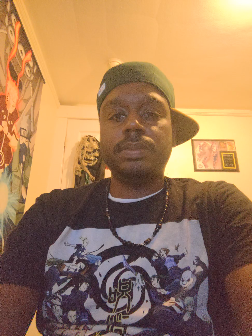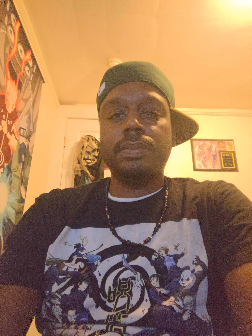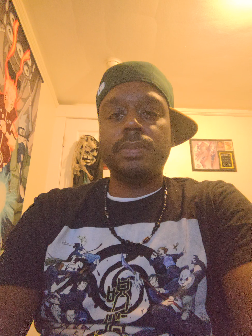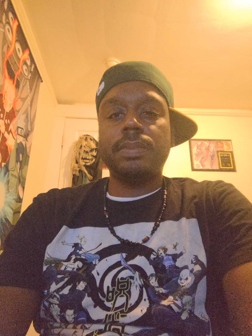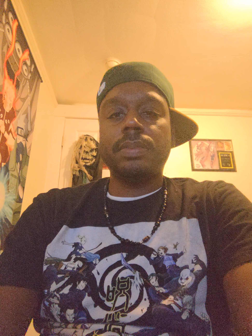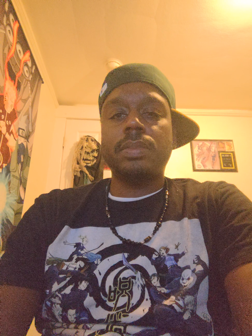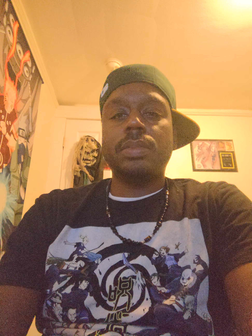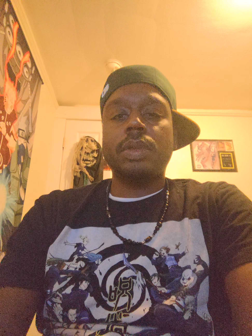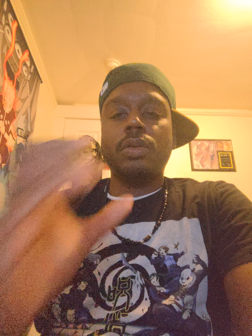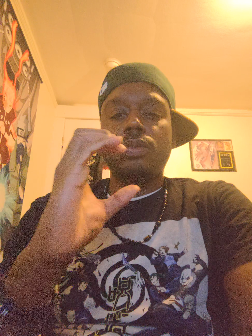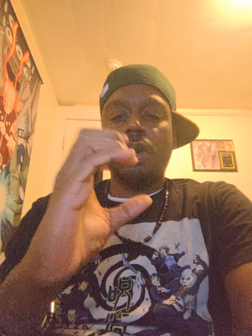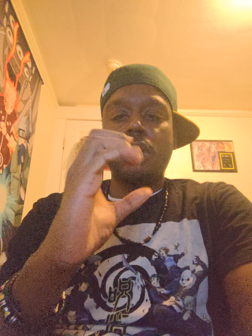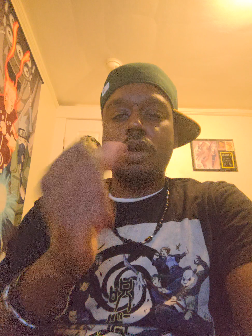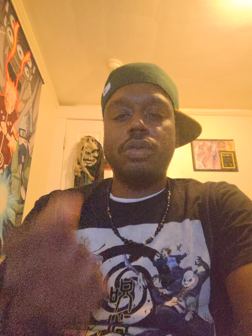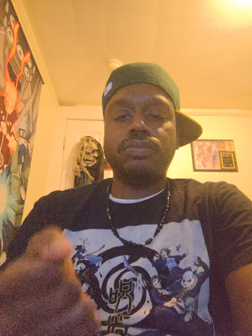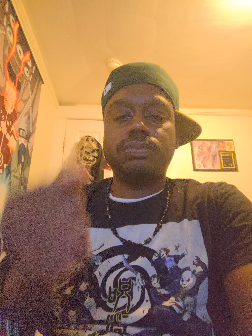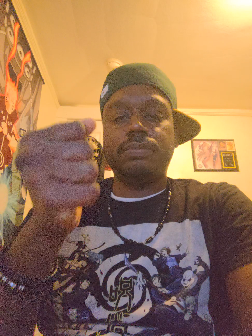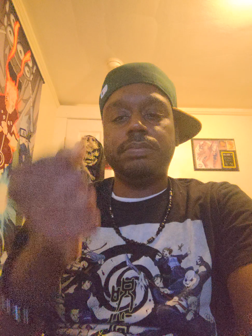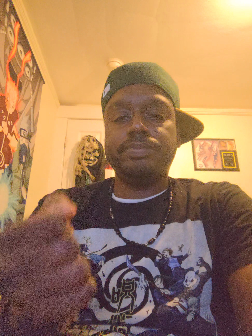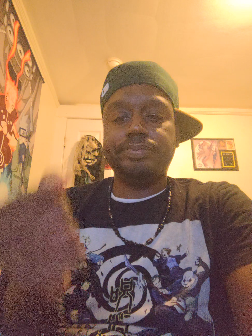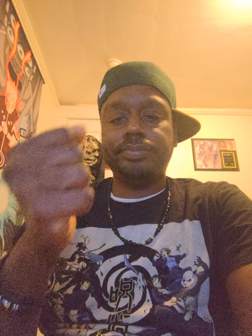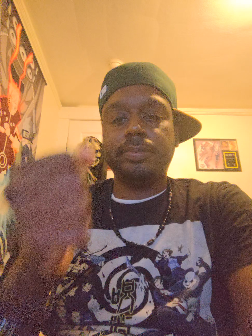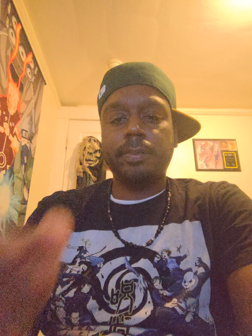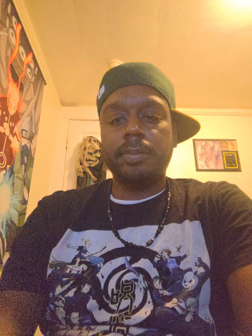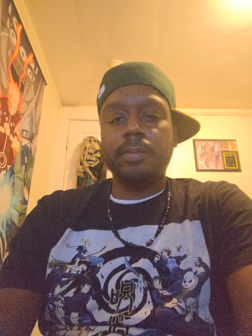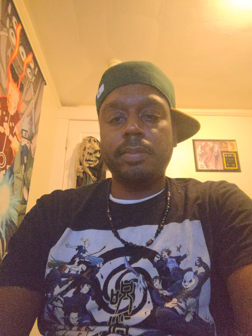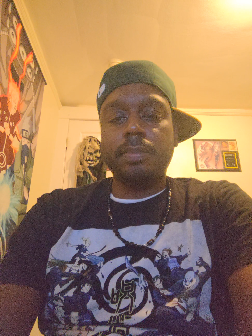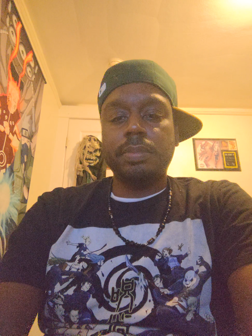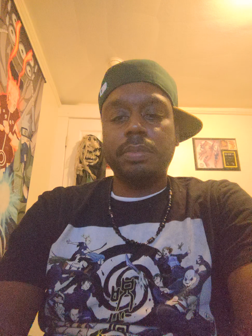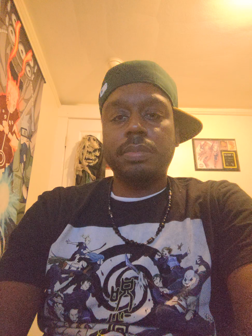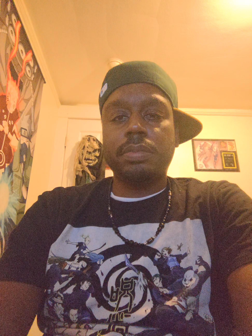car